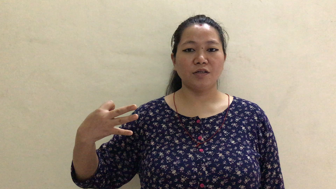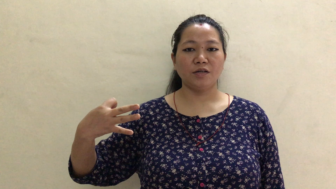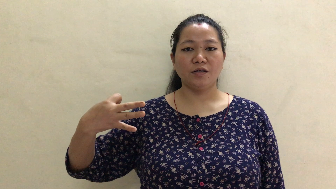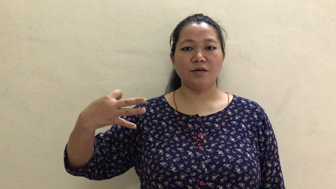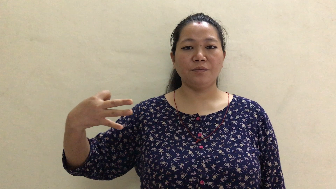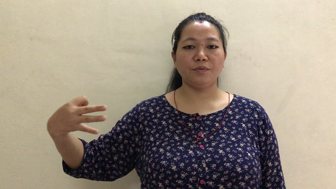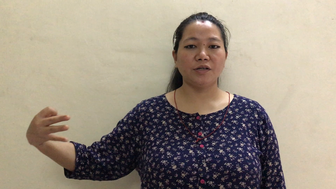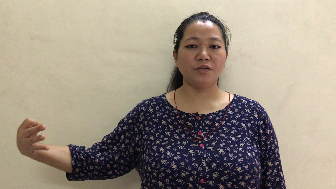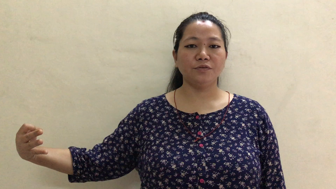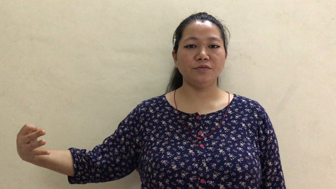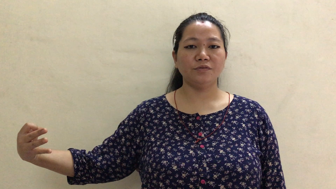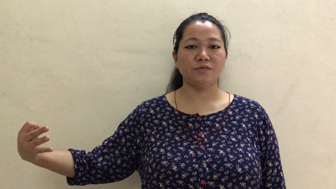ऊ